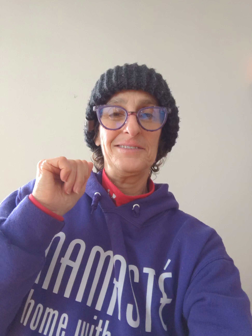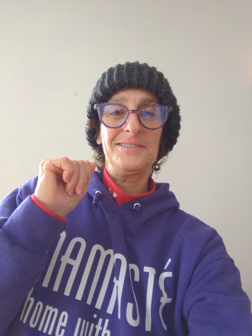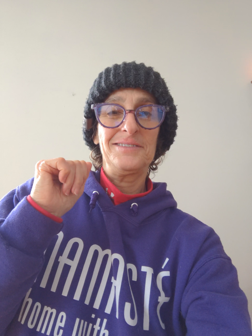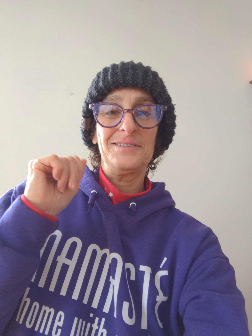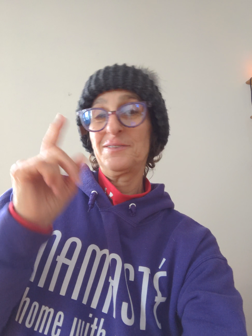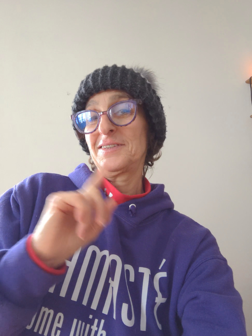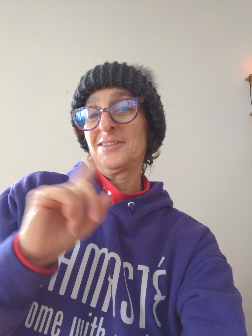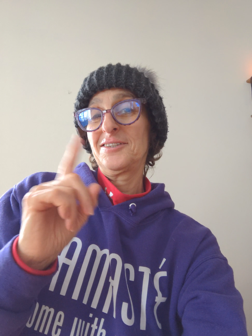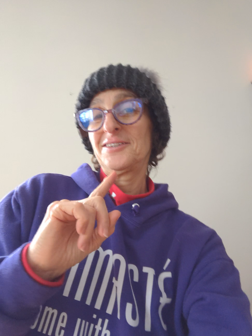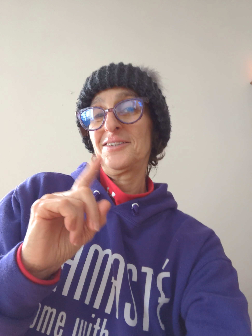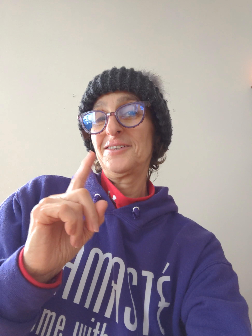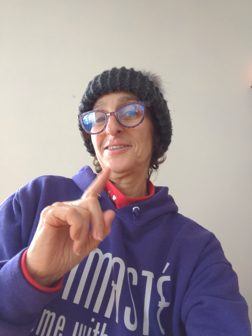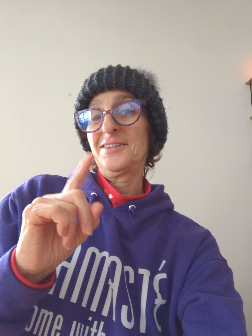where